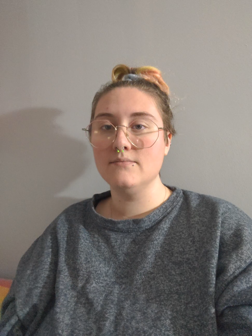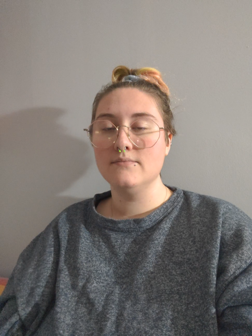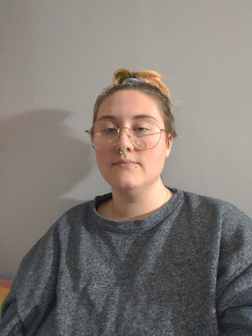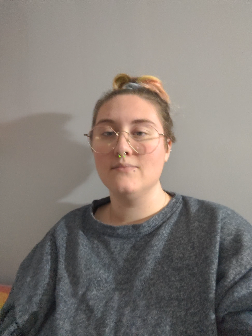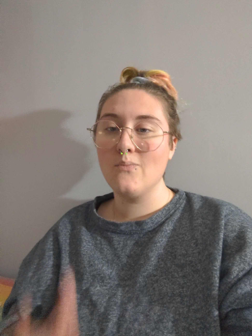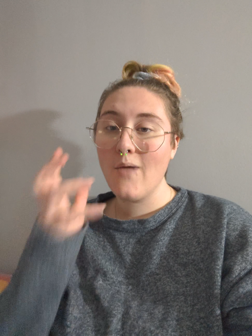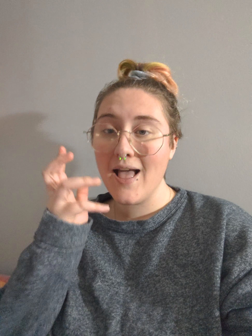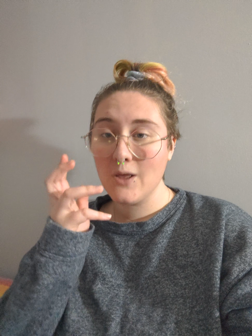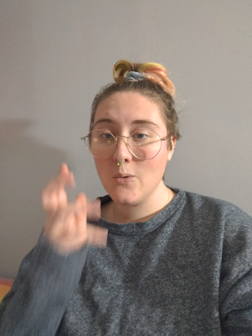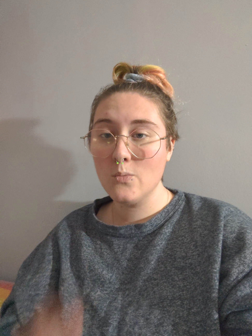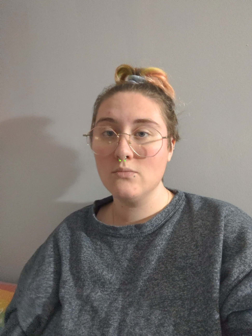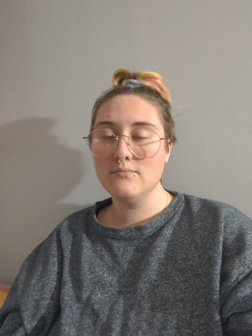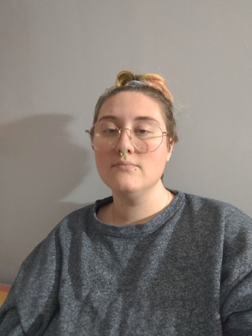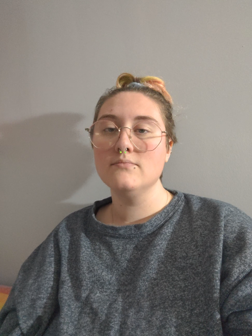radio